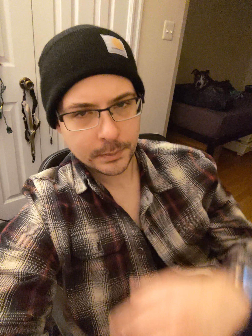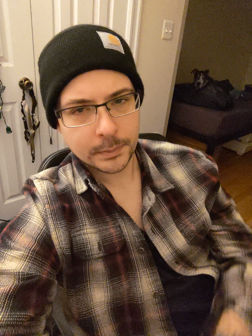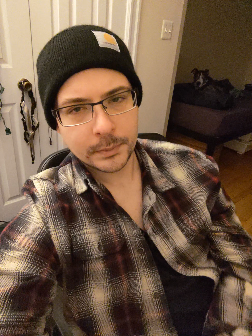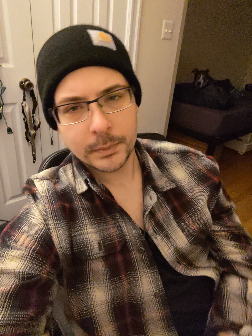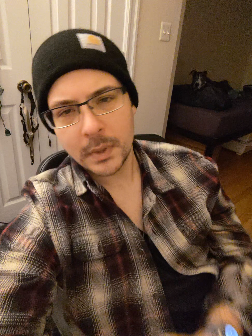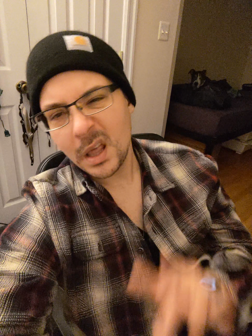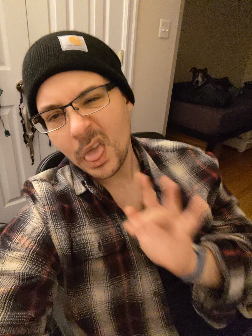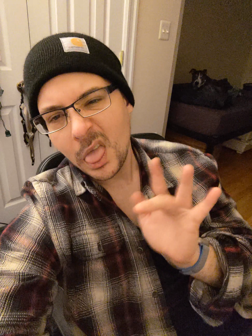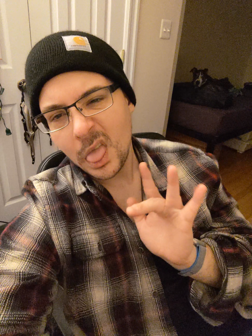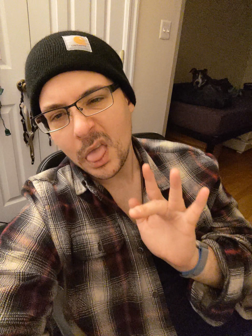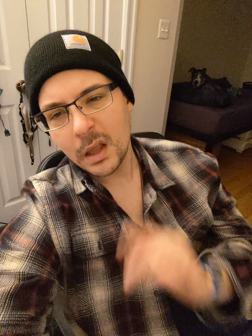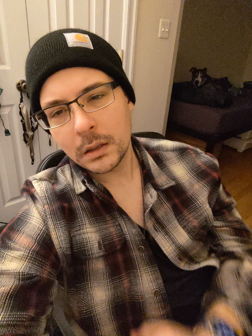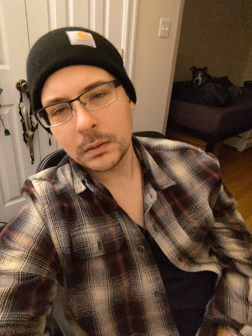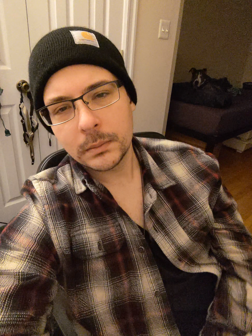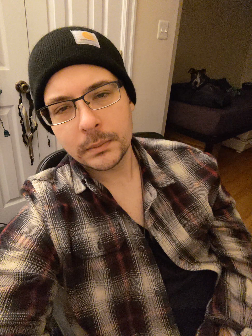yucky